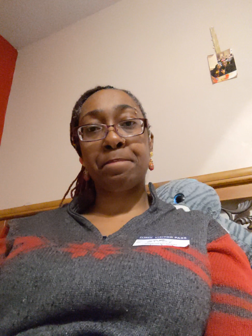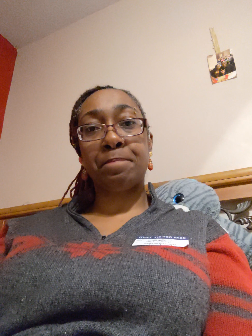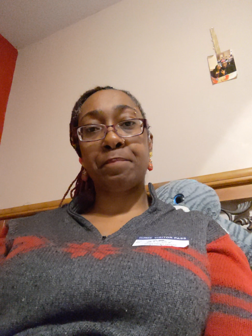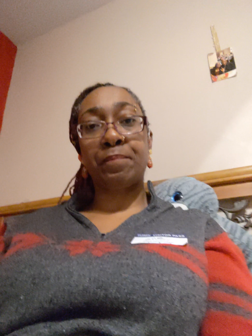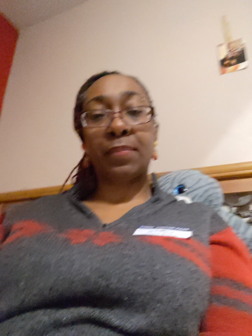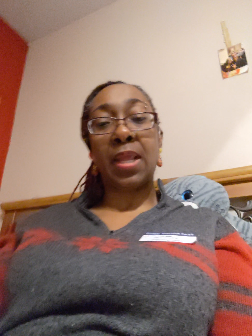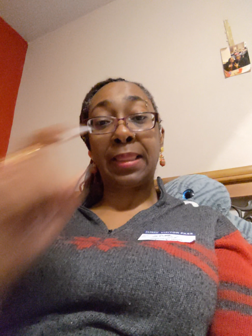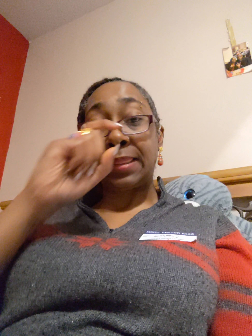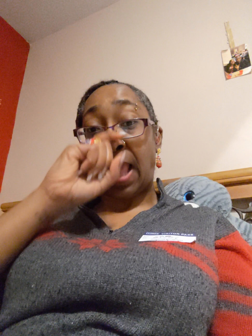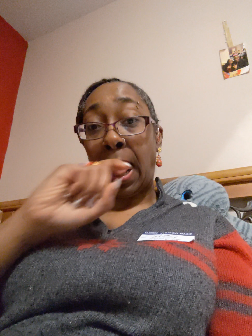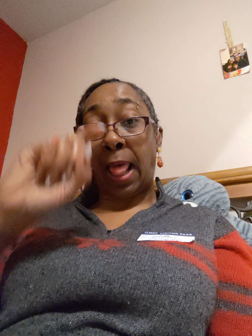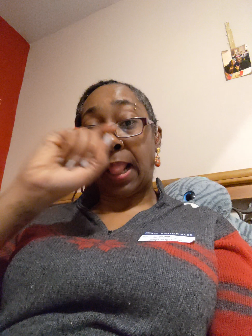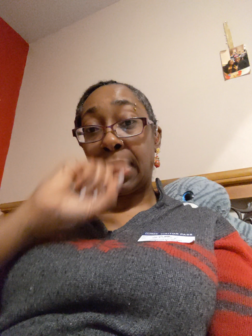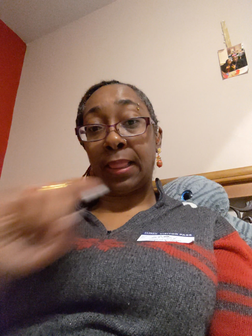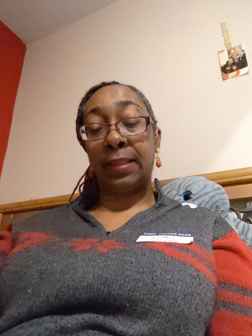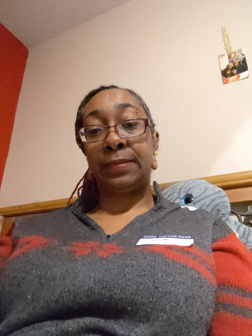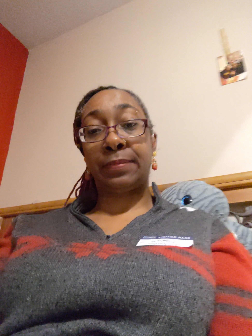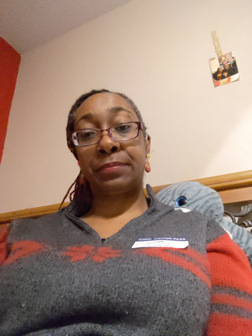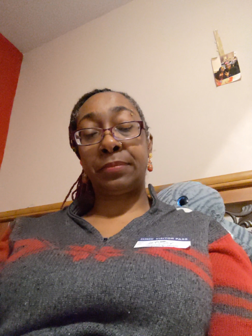doll